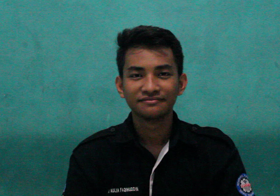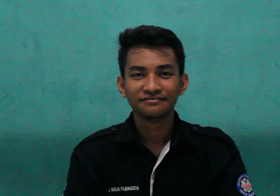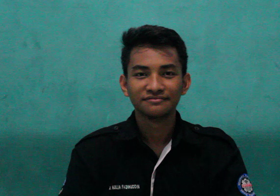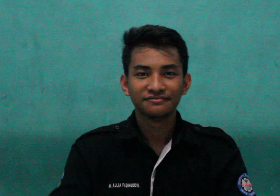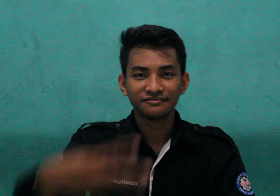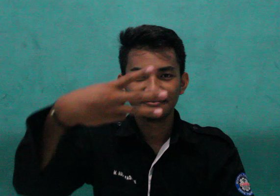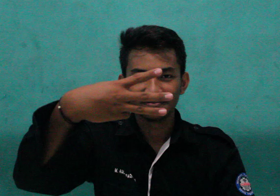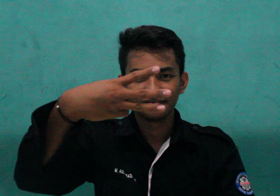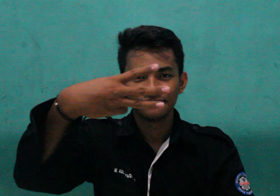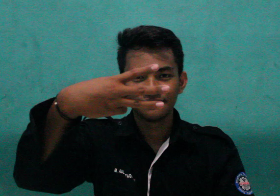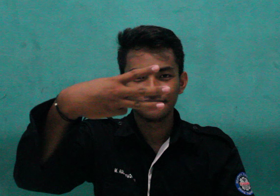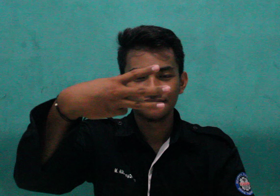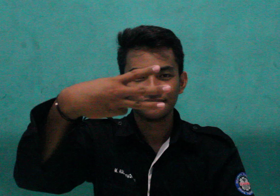E